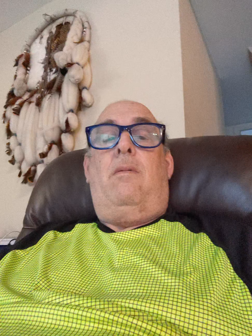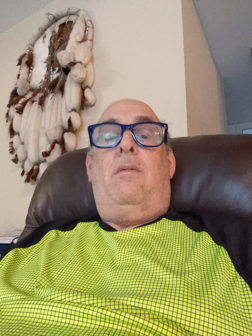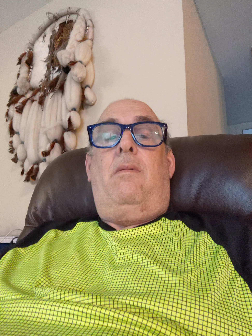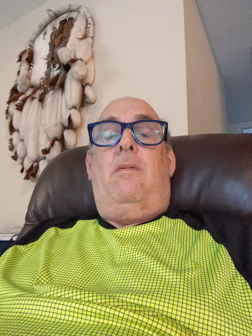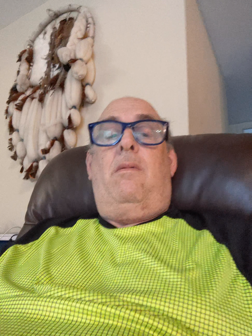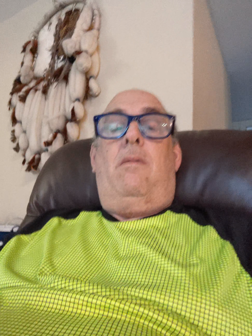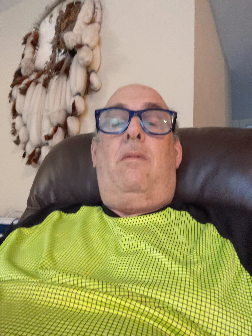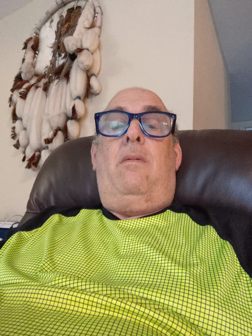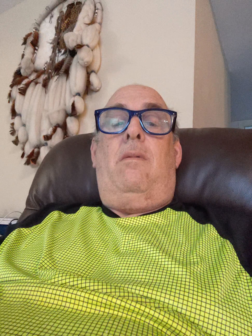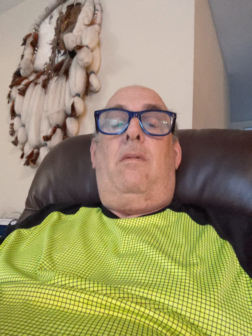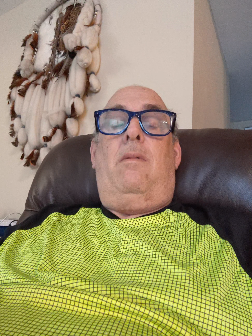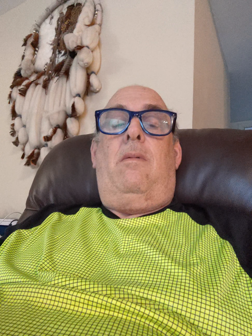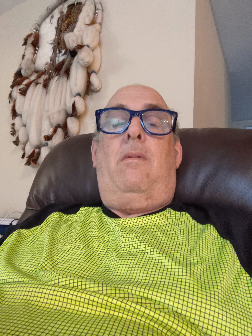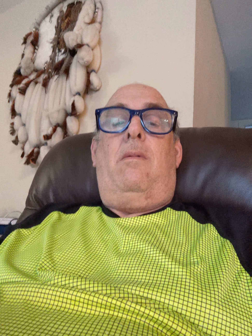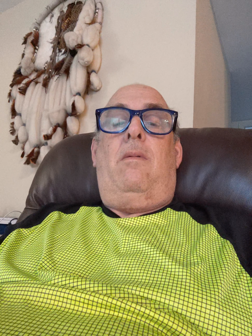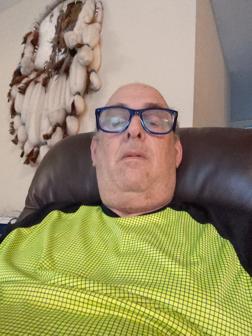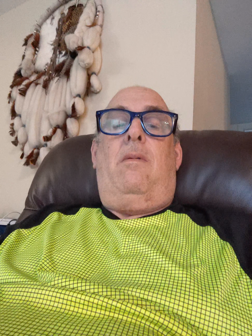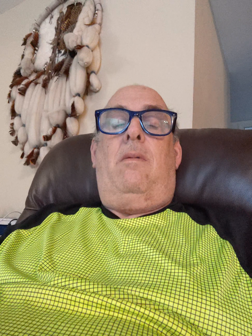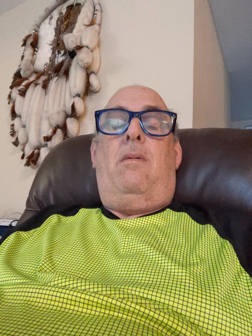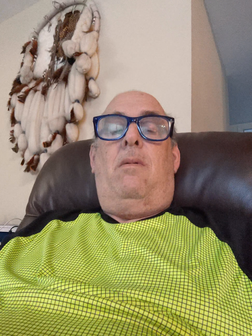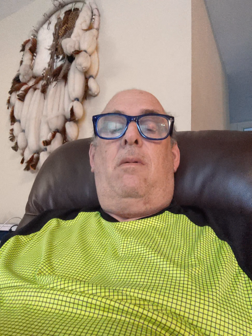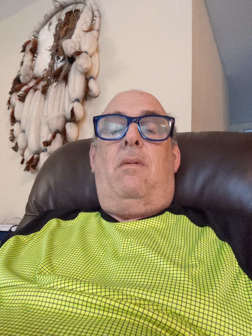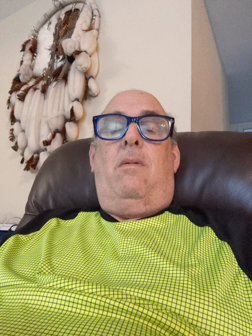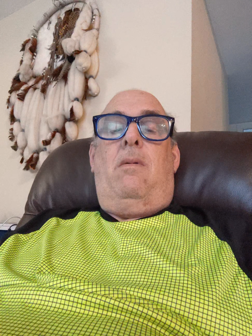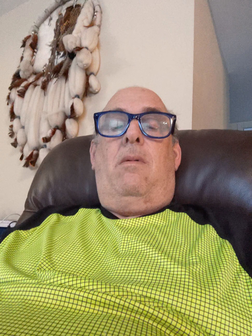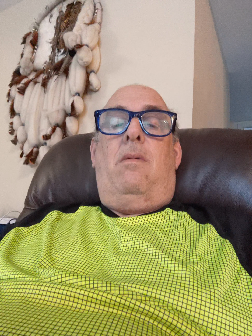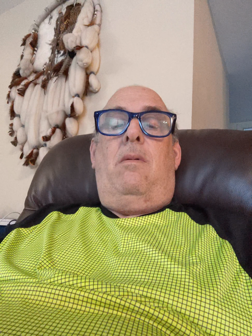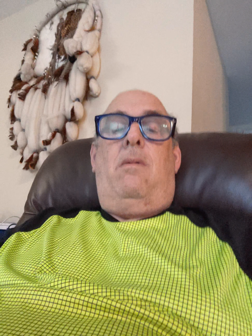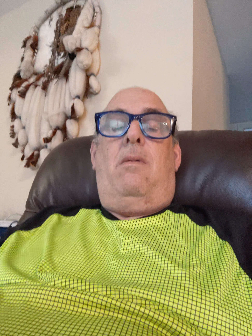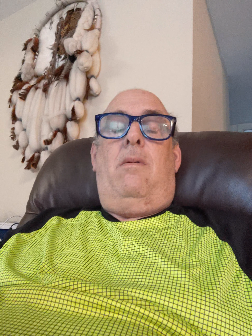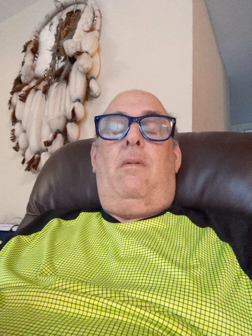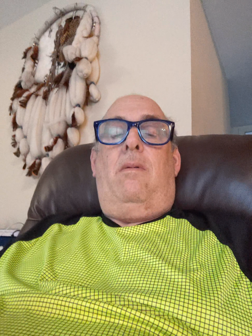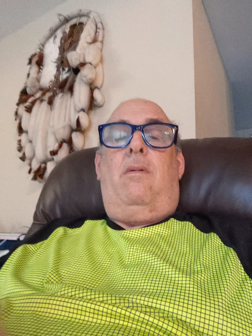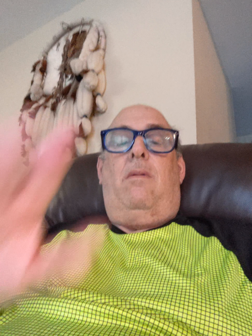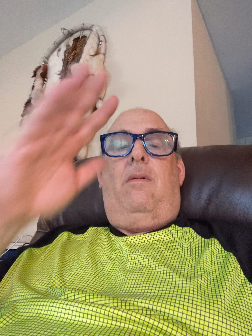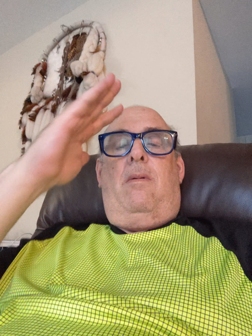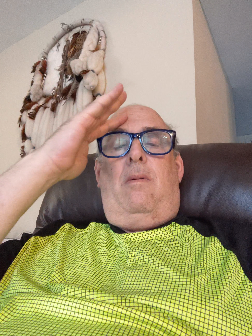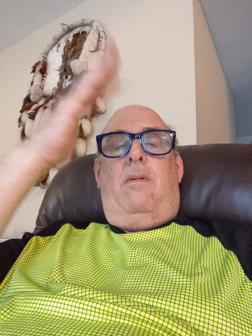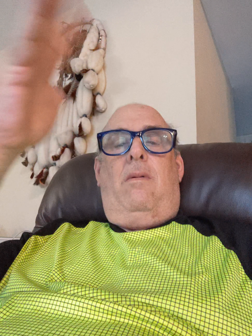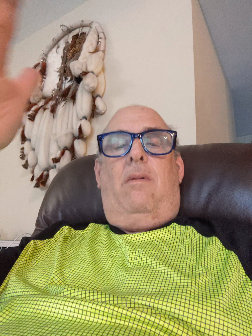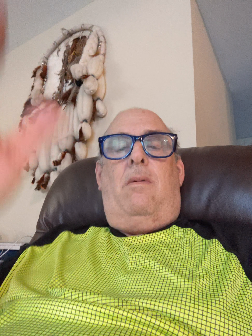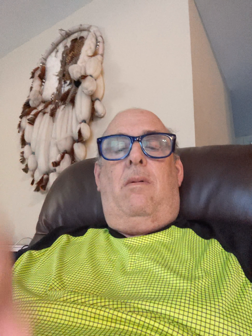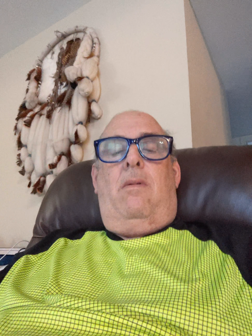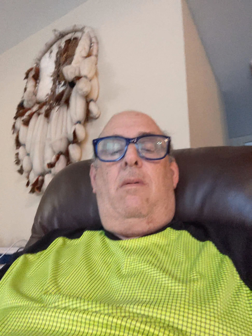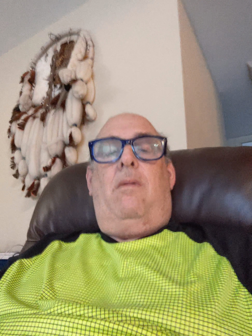pretend